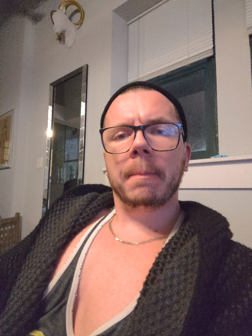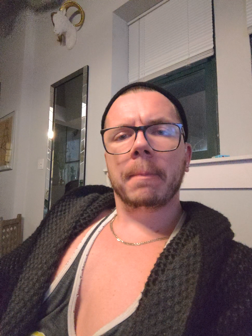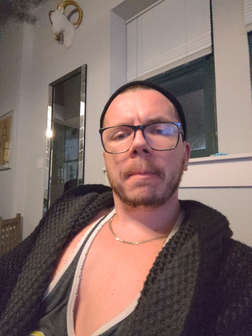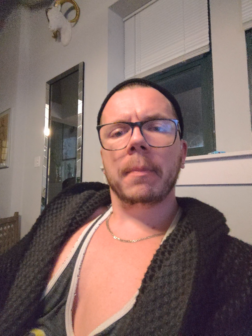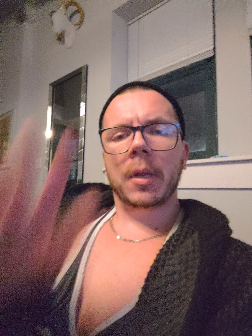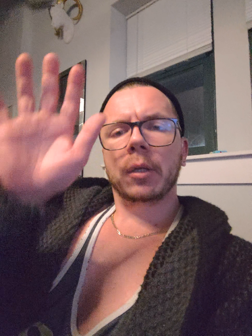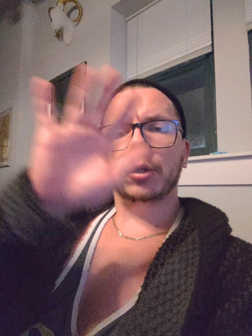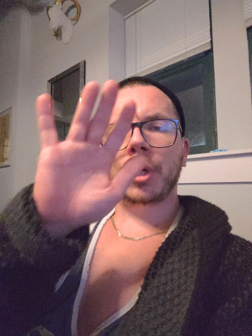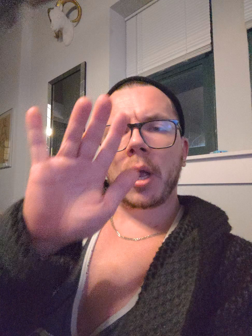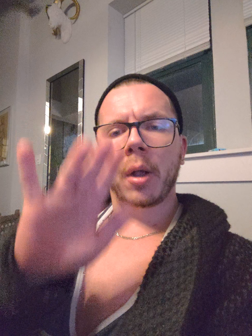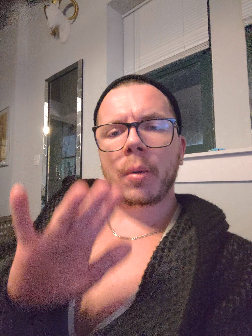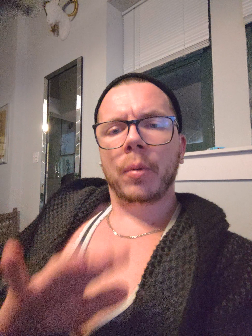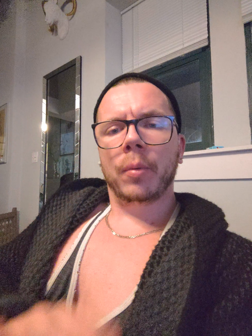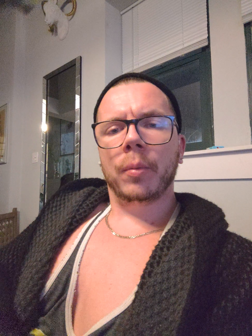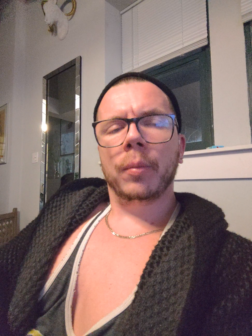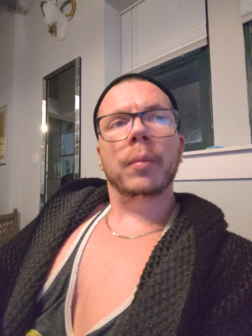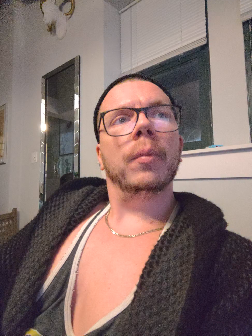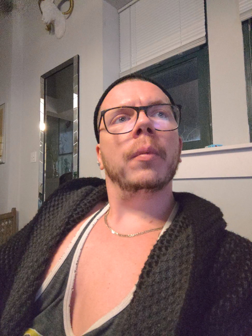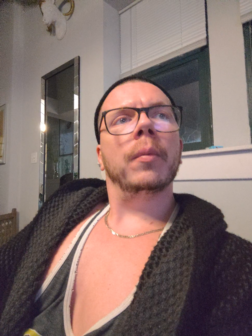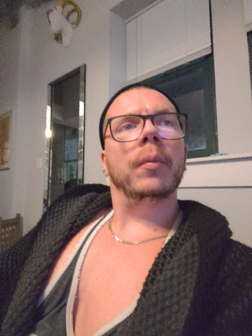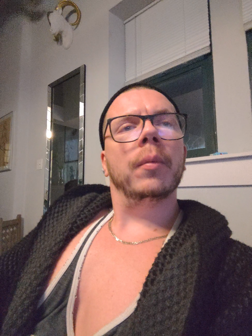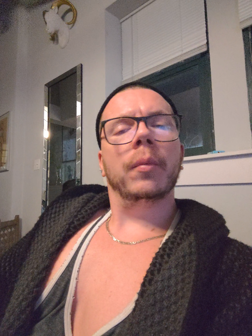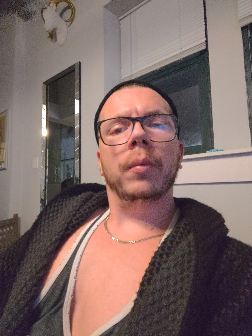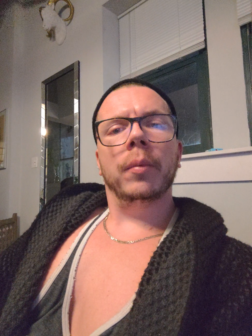snow